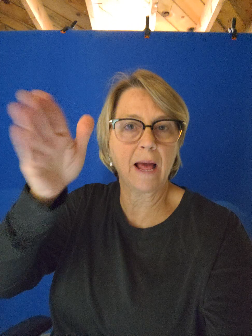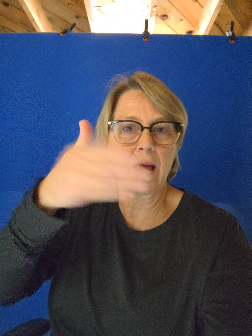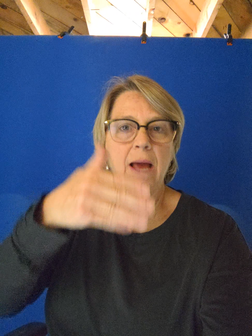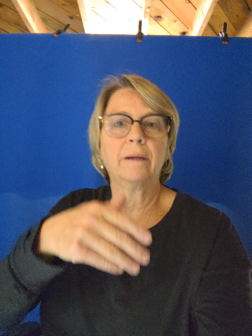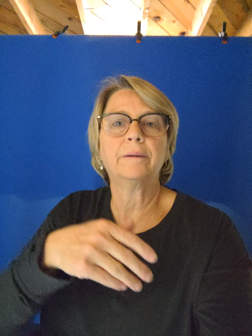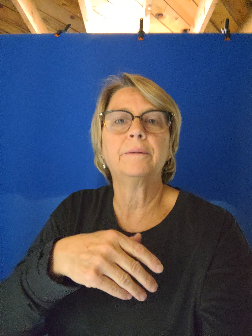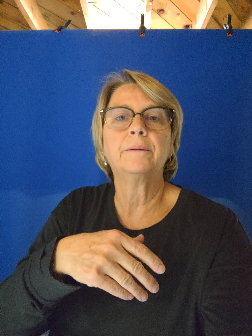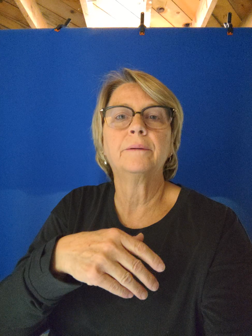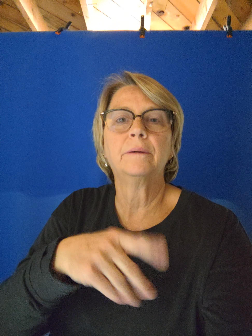flag